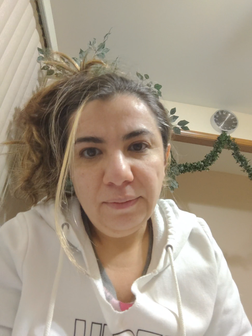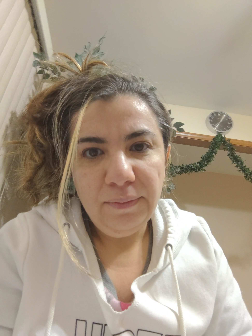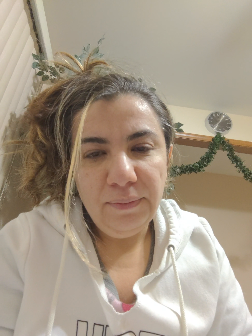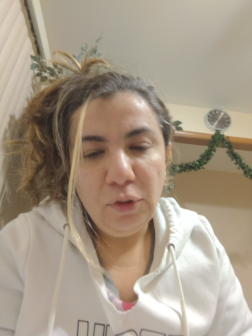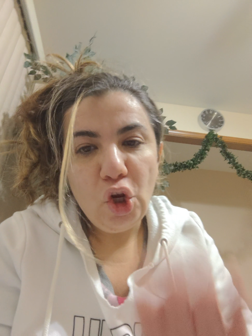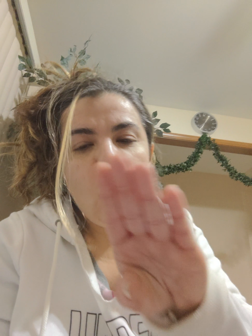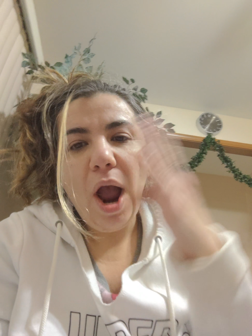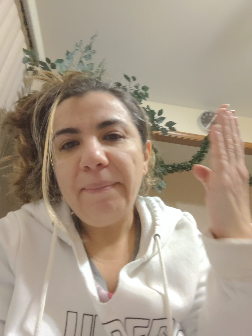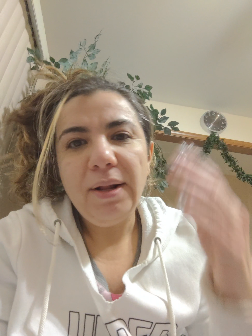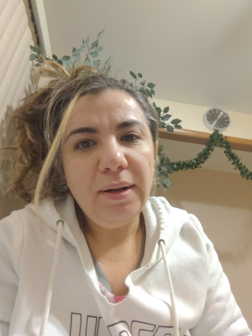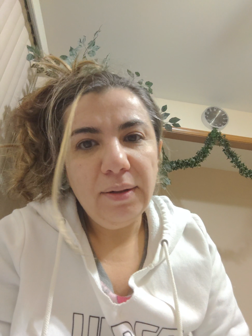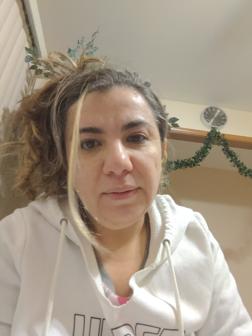open